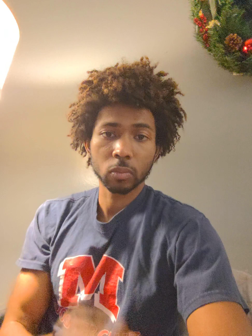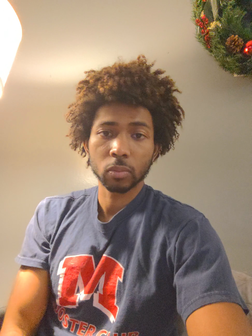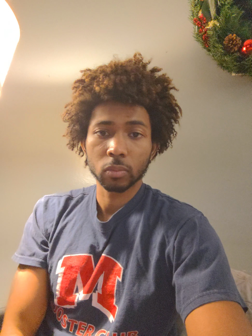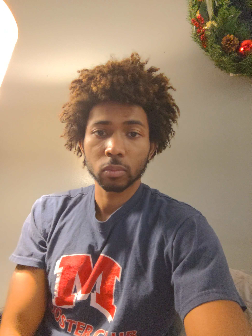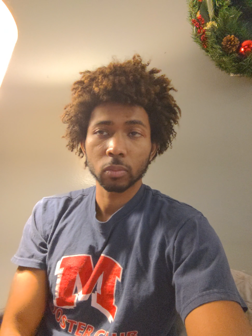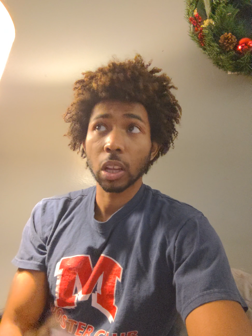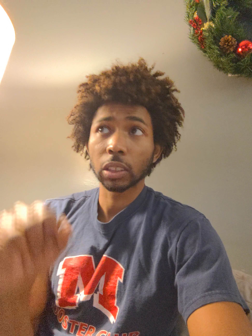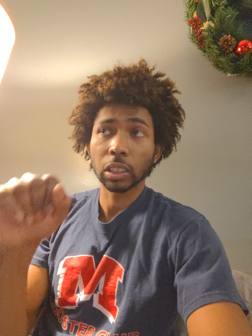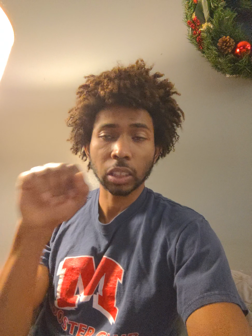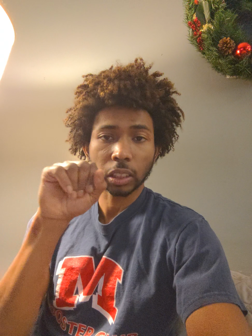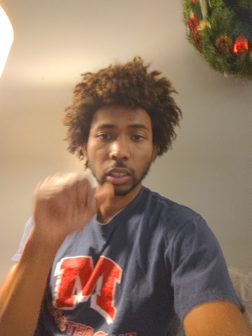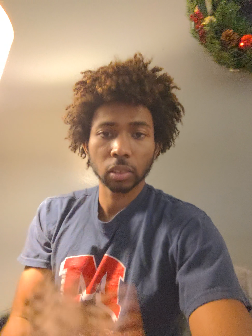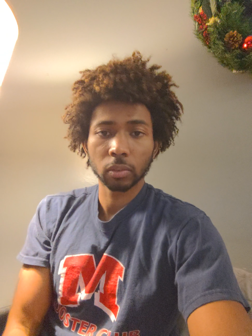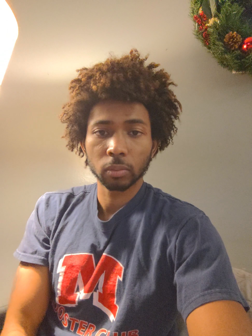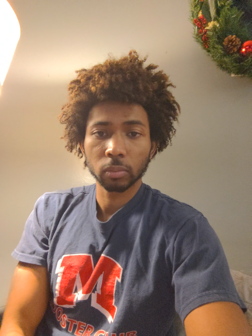carrot